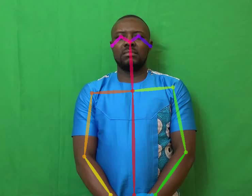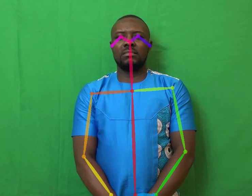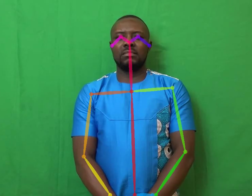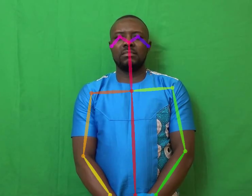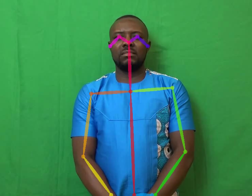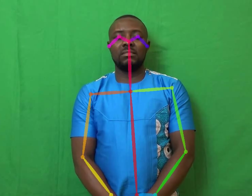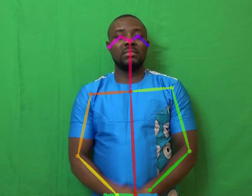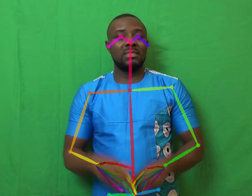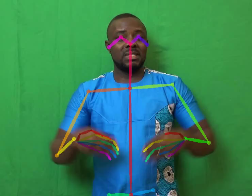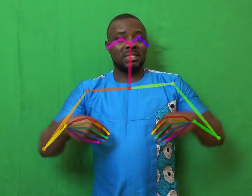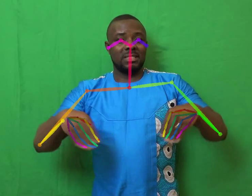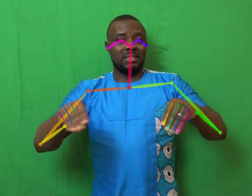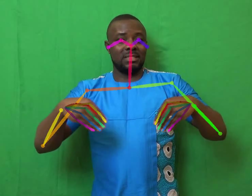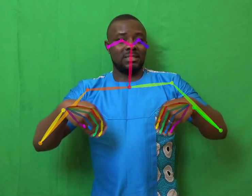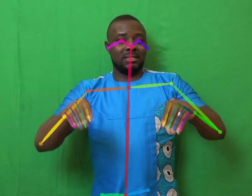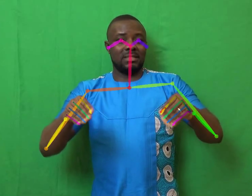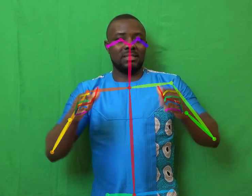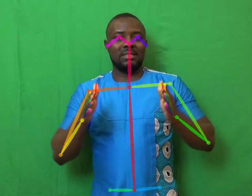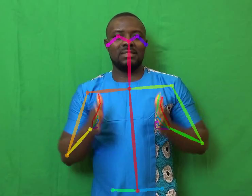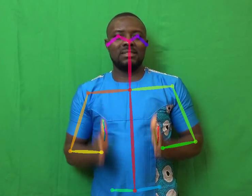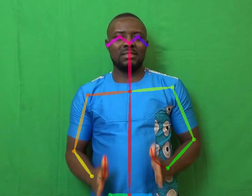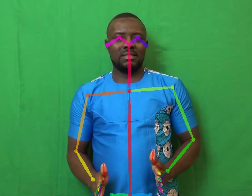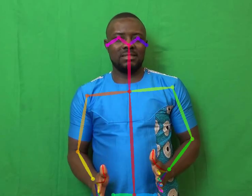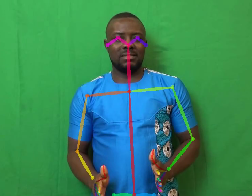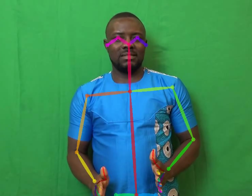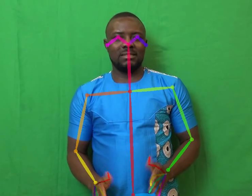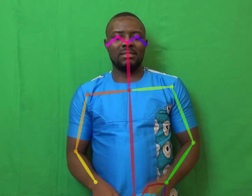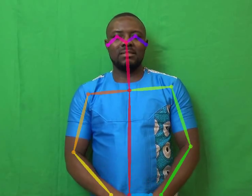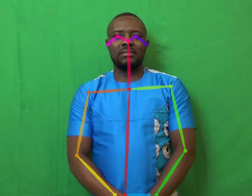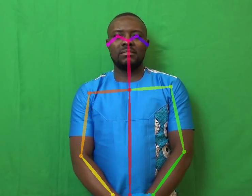seller or market woman